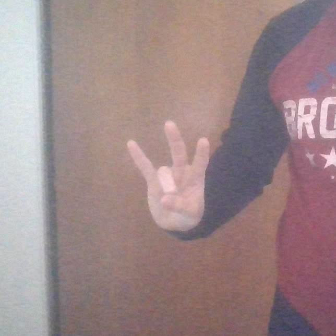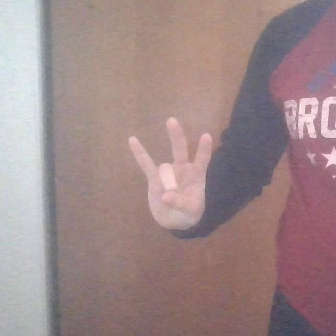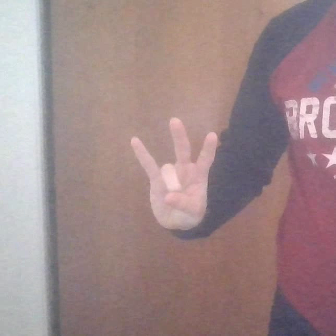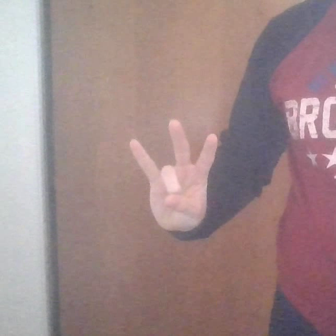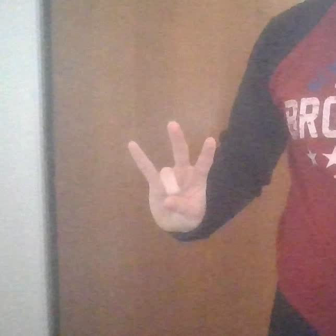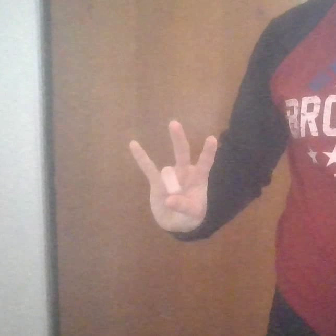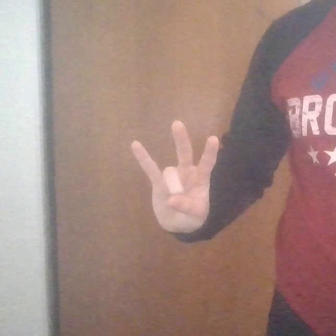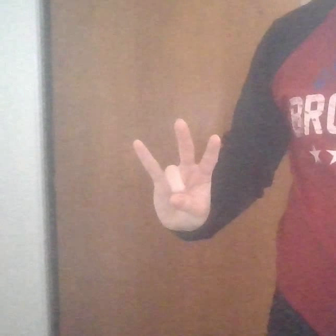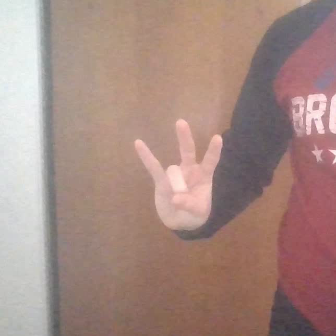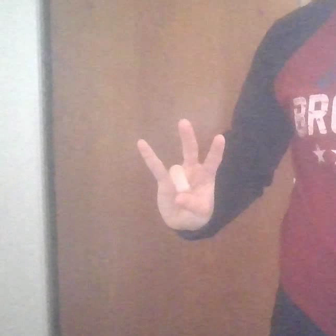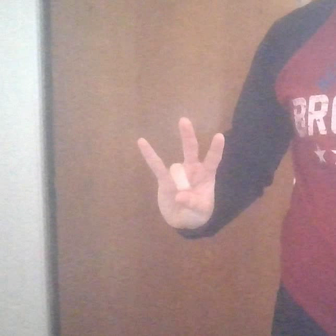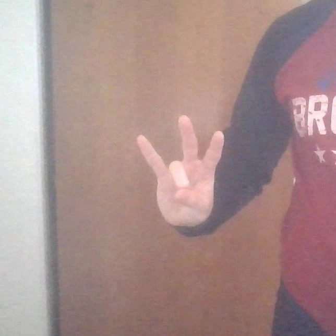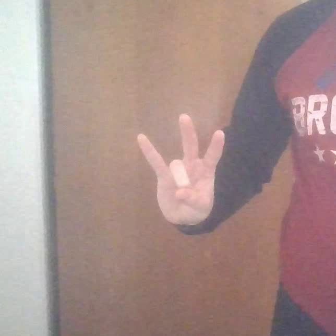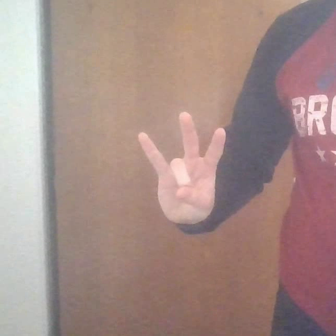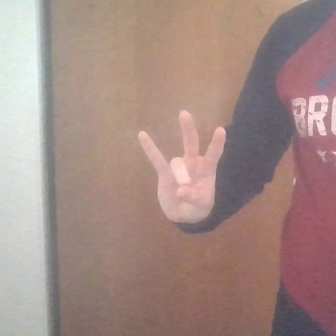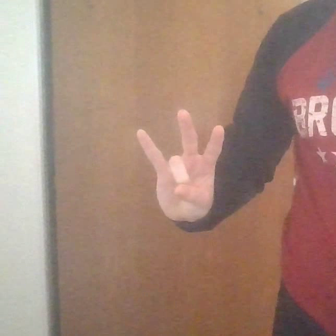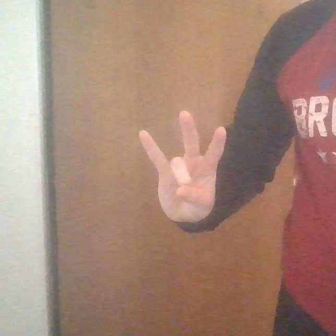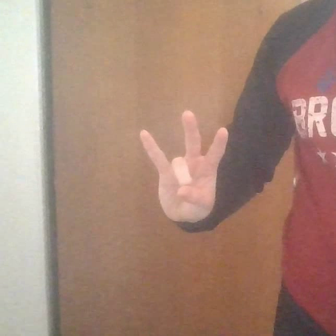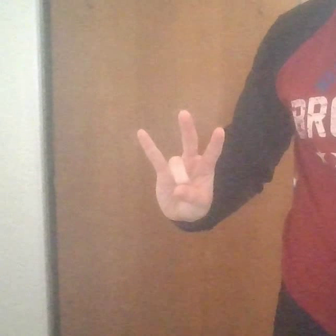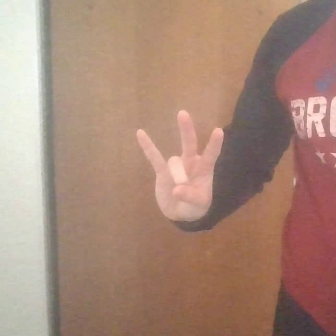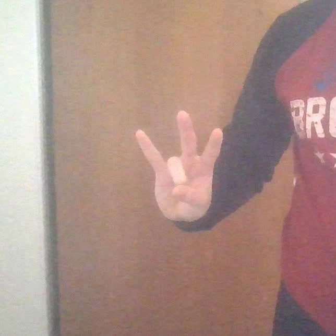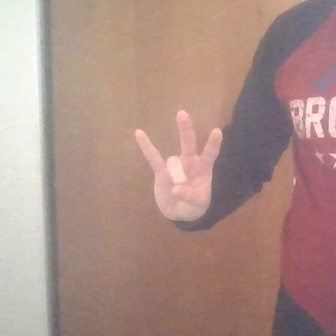Н